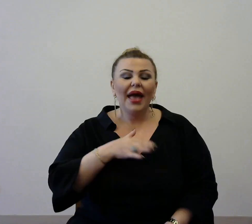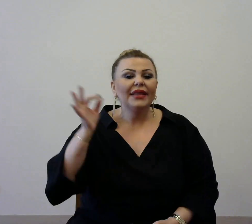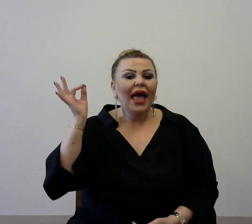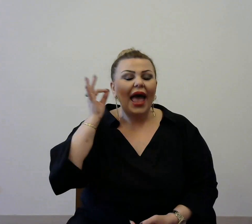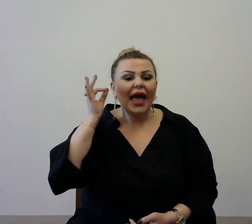həkim